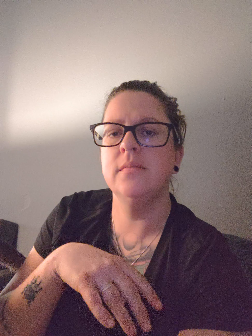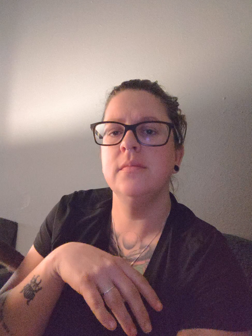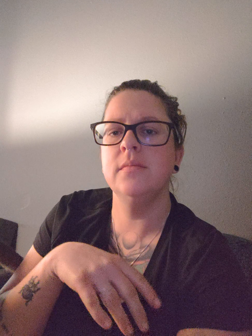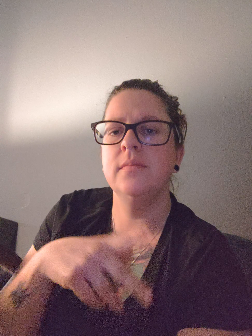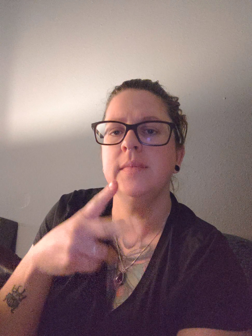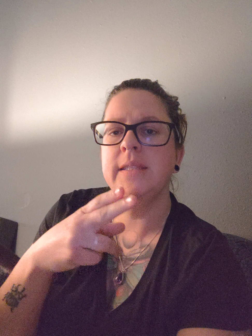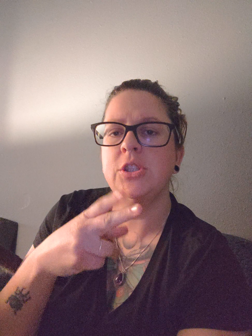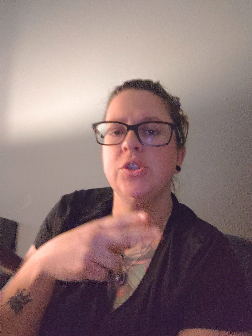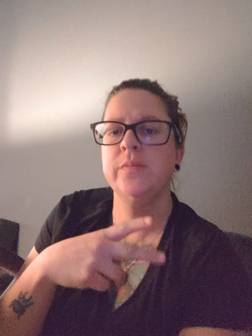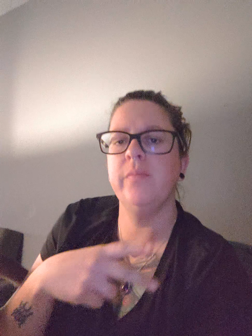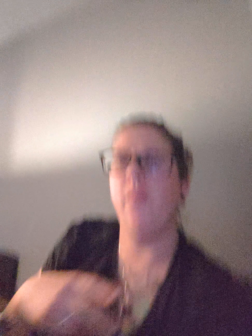scissors